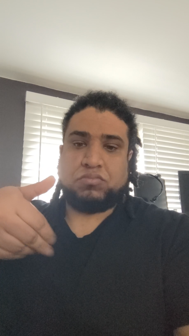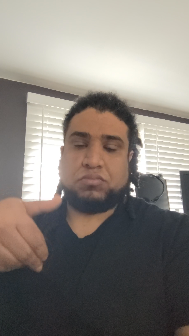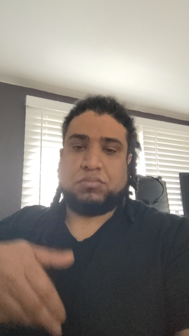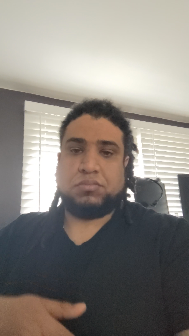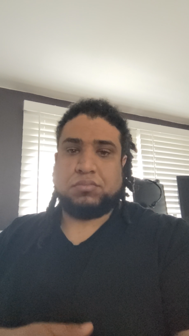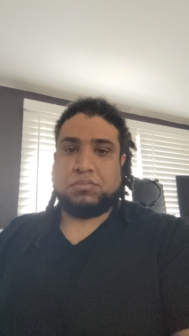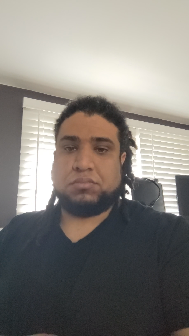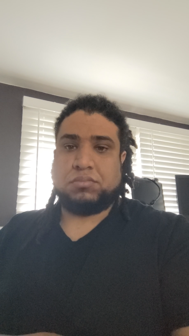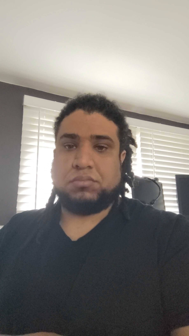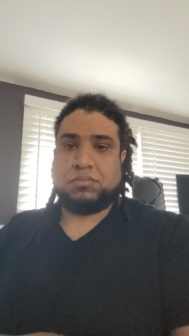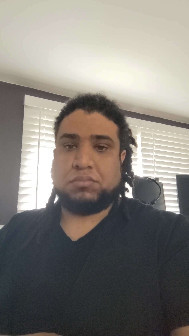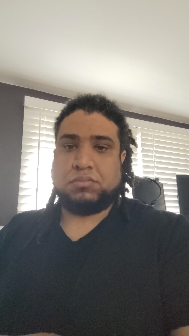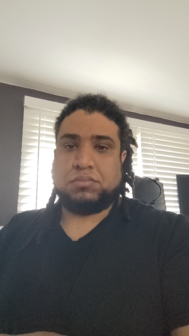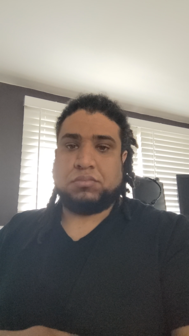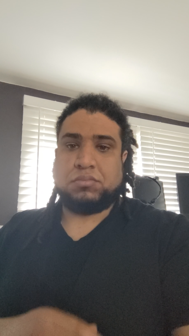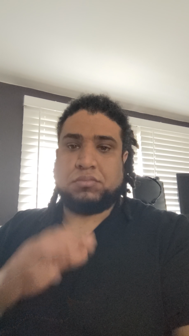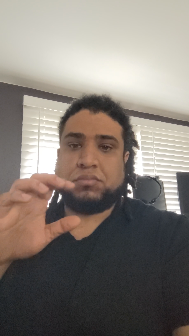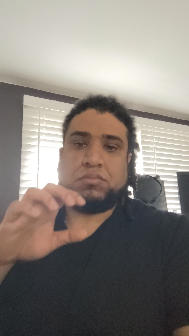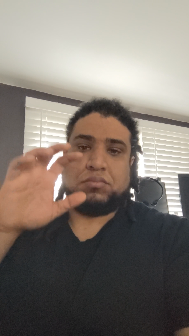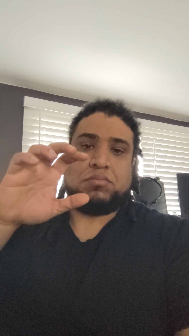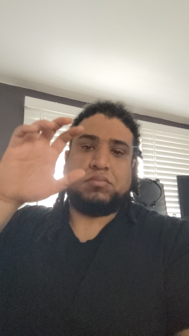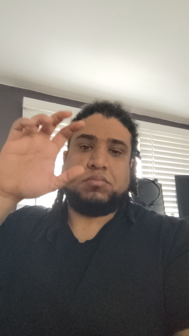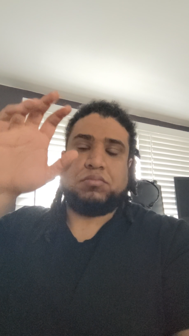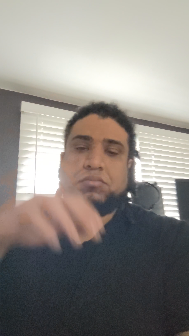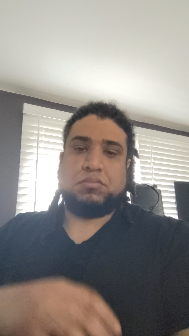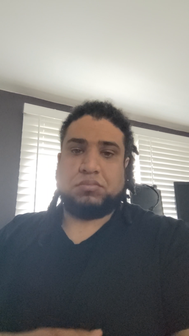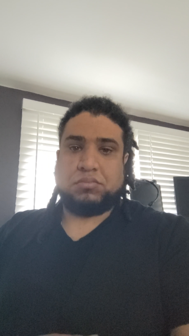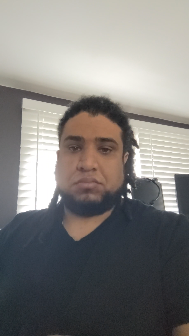climb